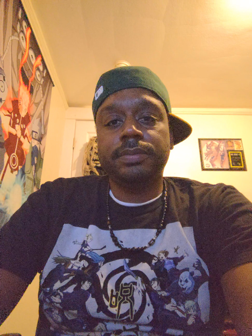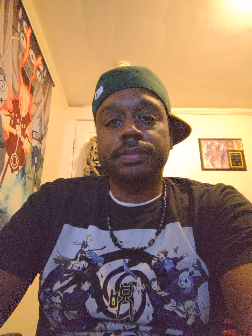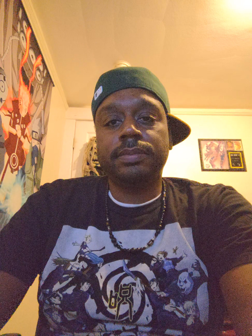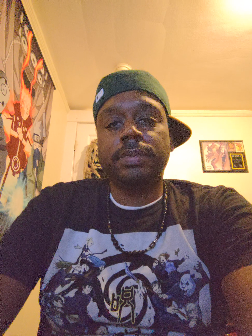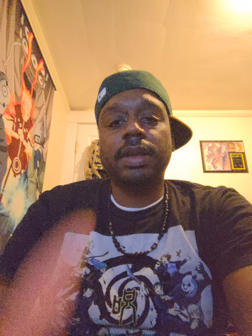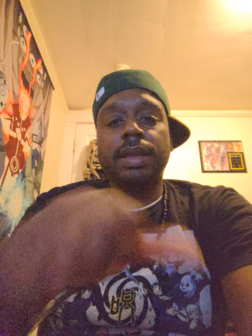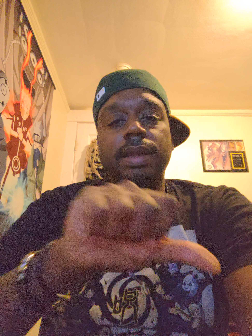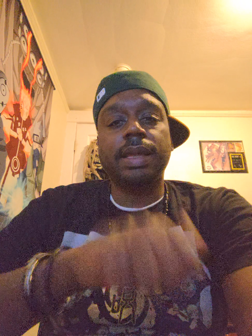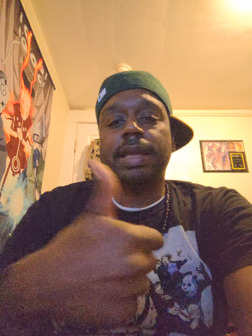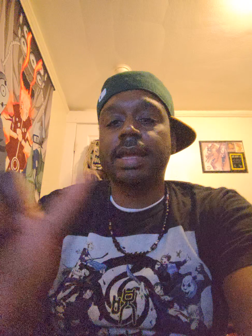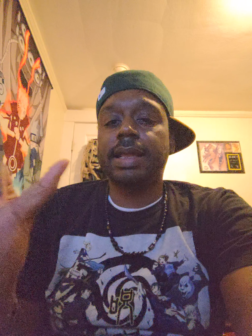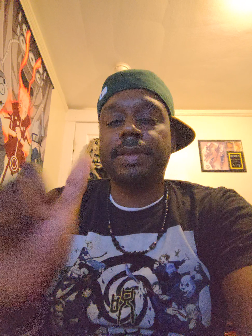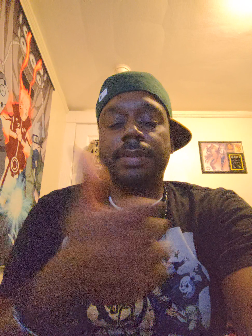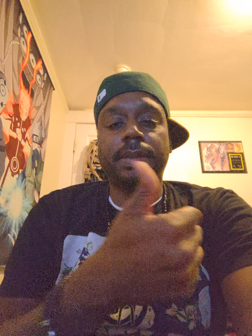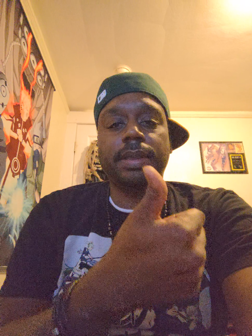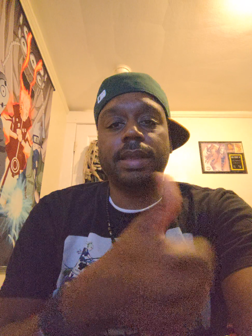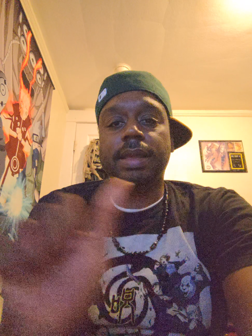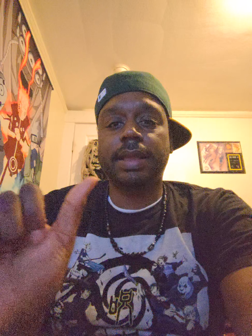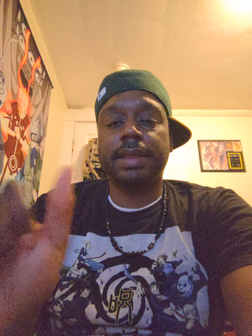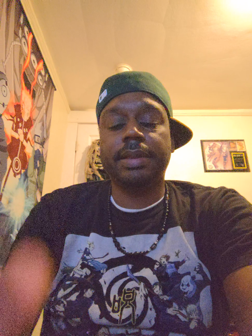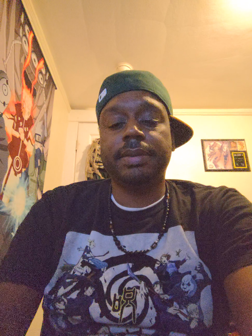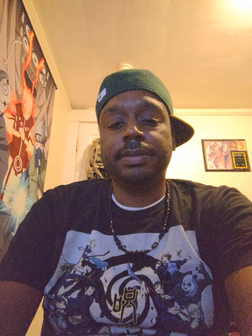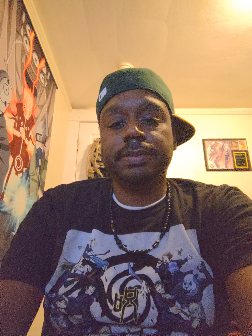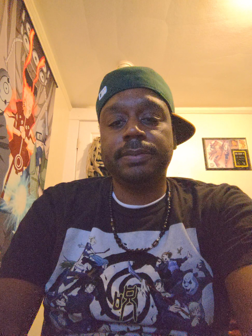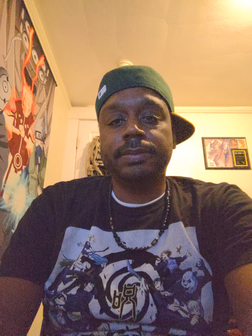any